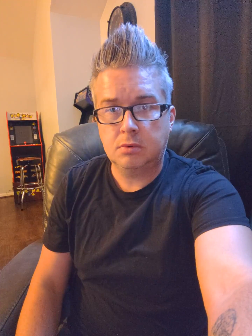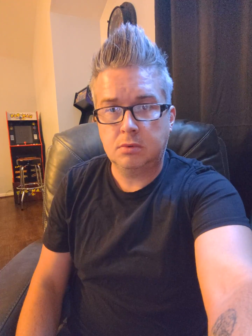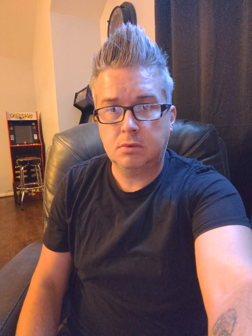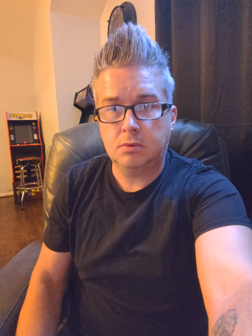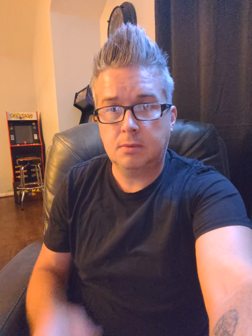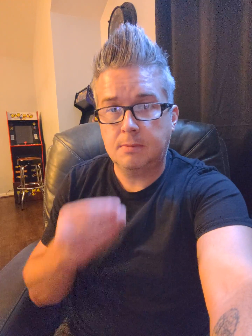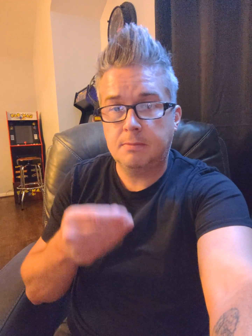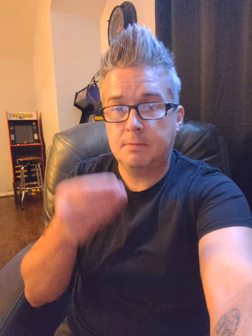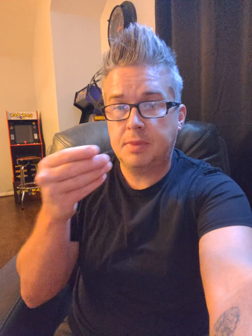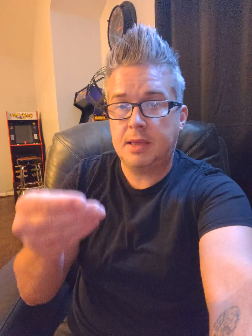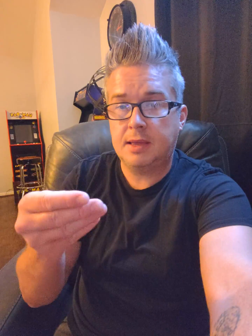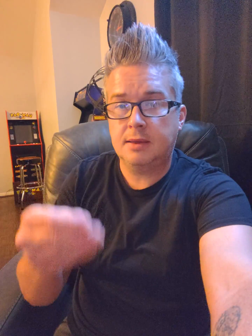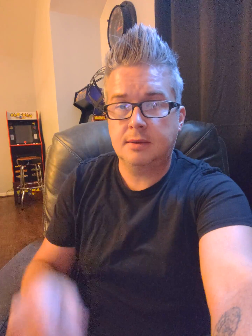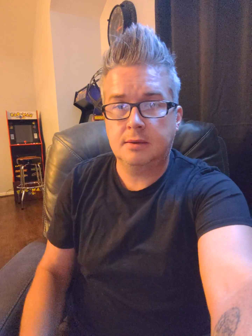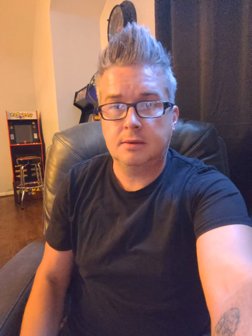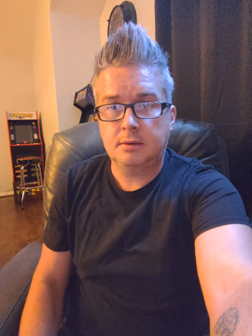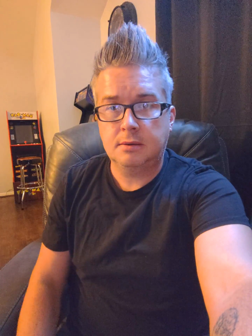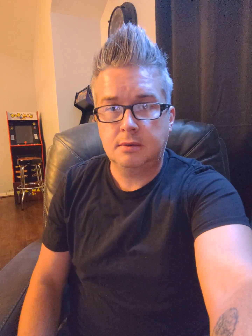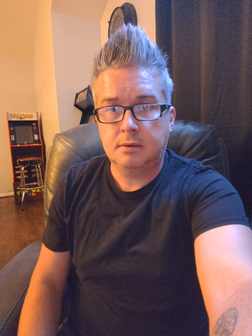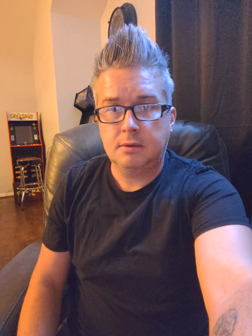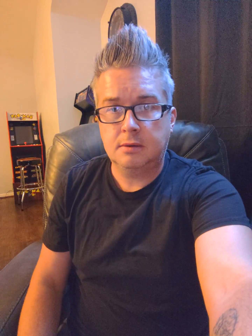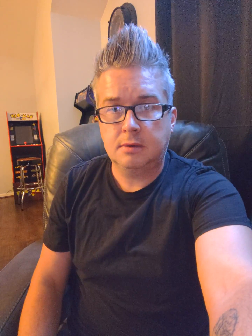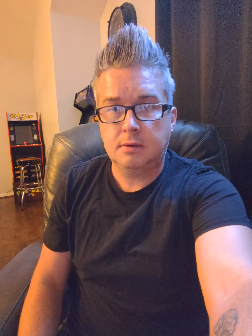buy